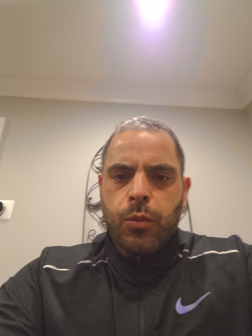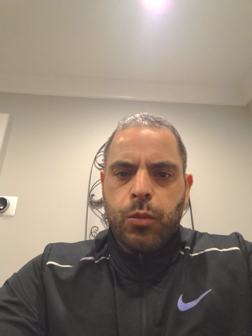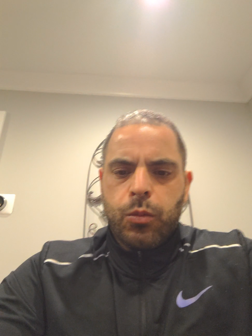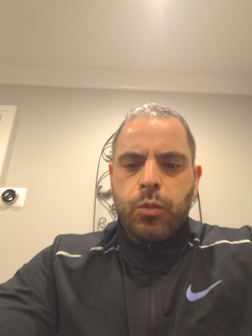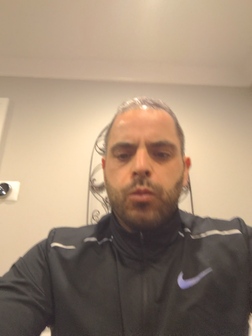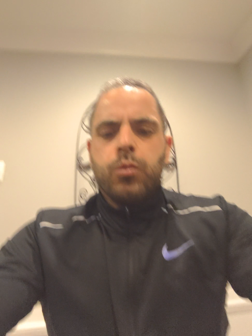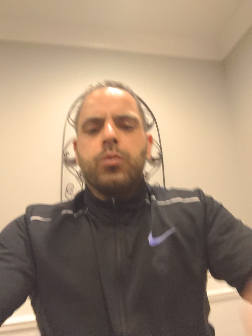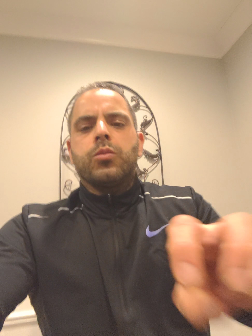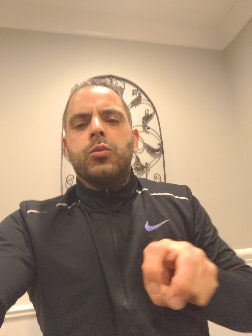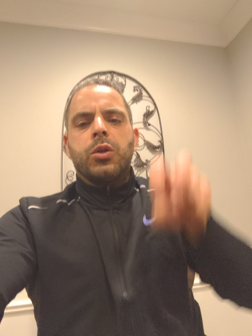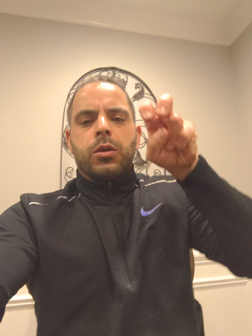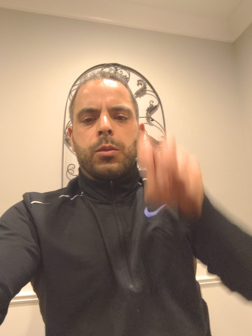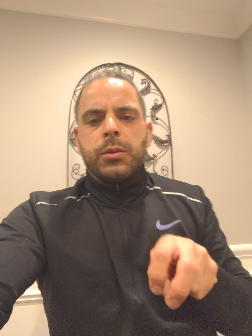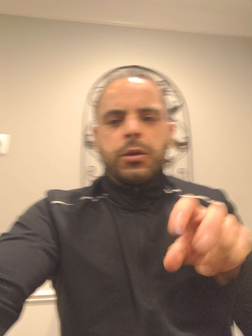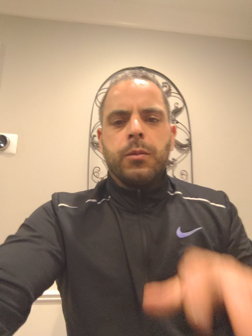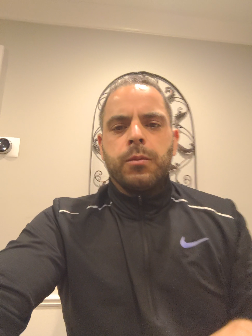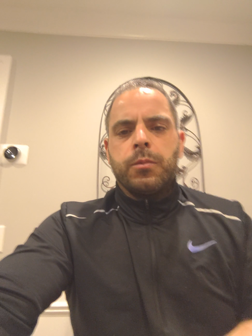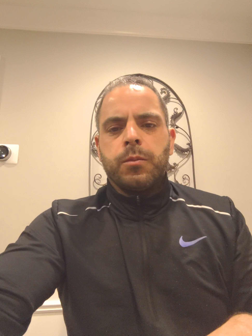jump